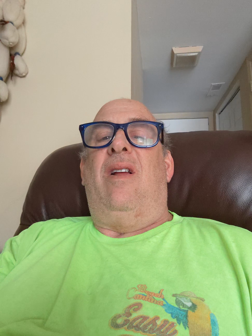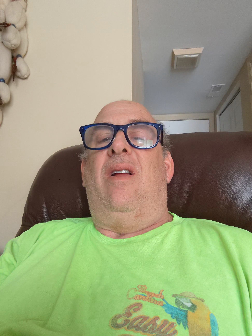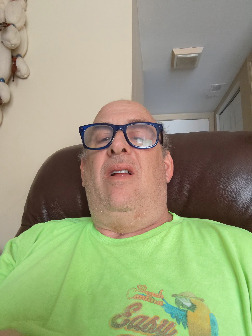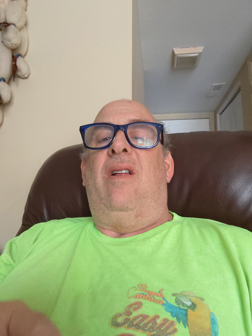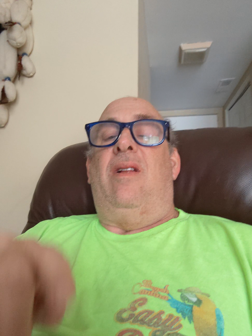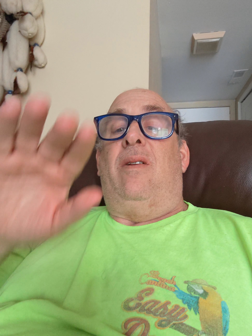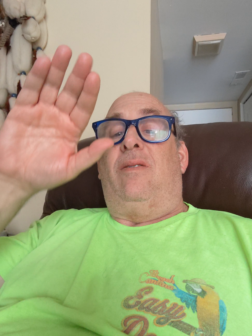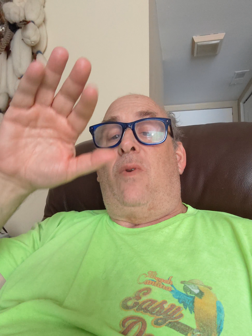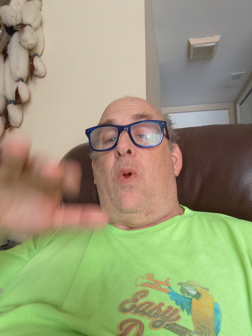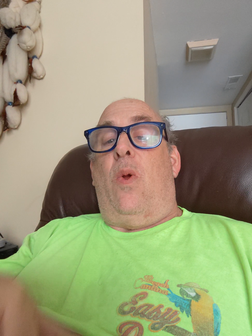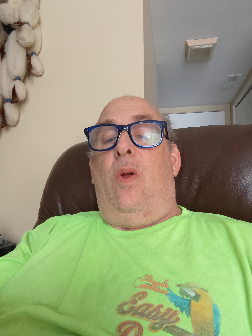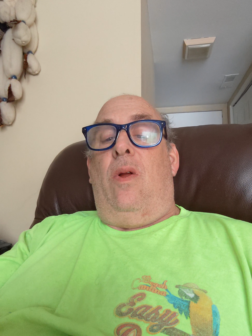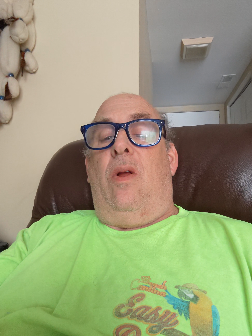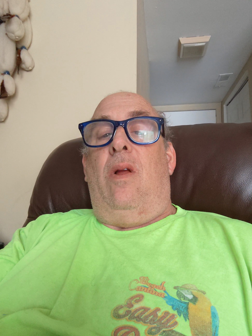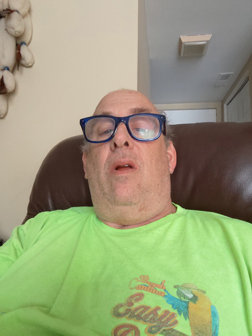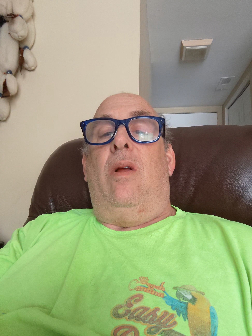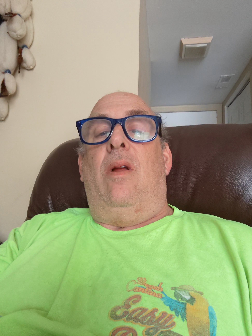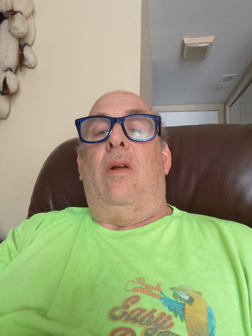snow